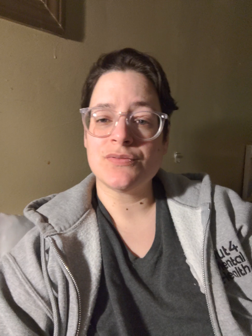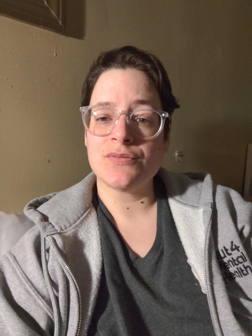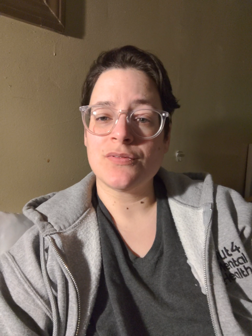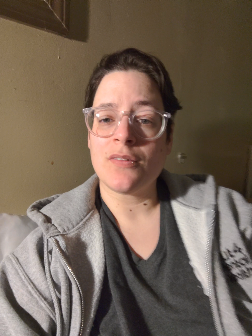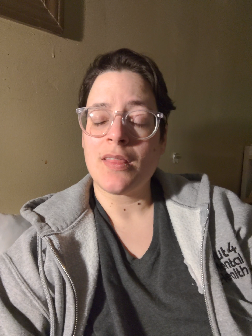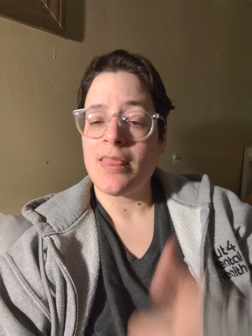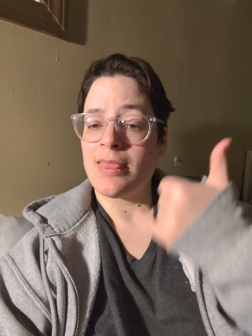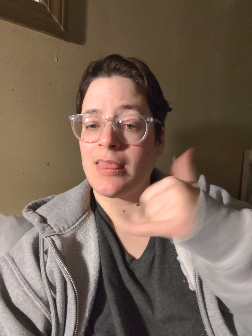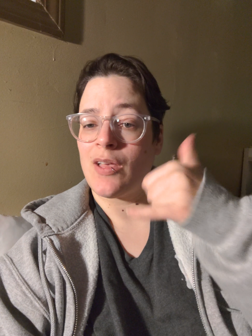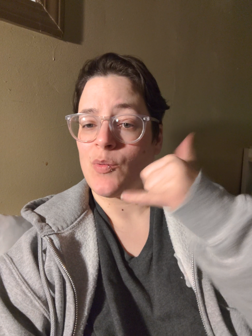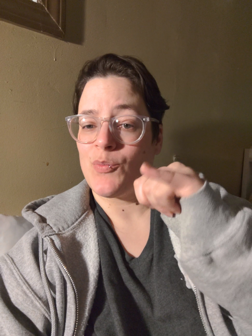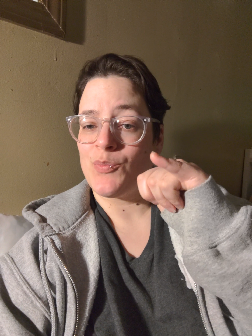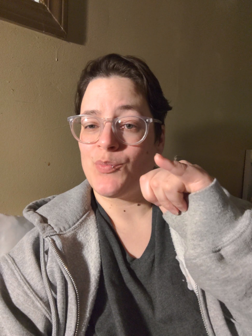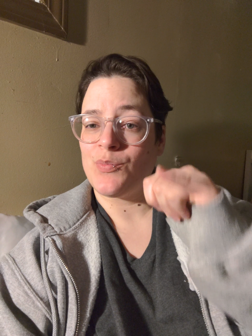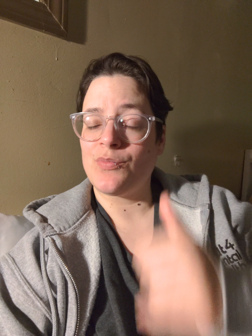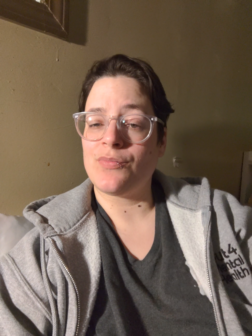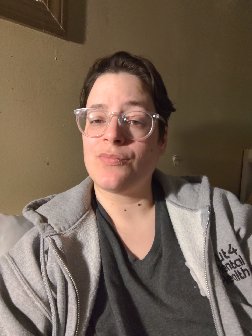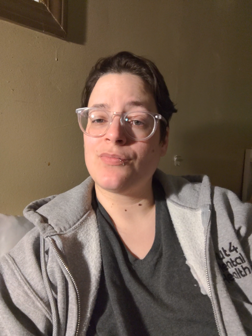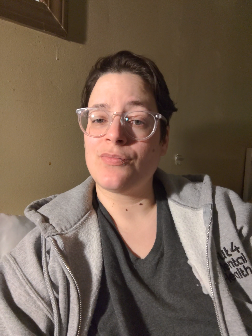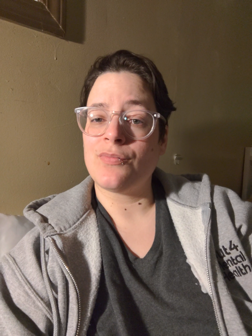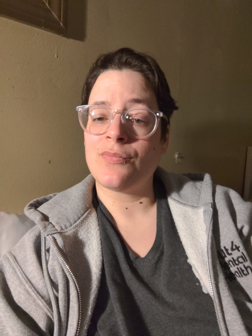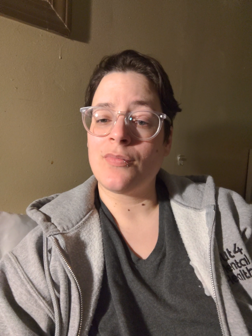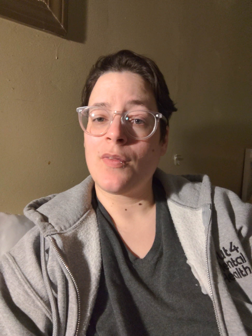yellow